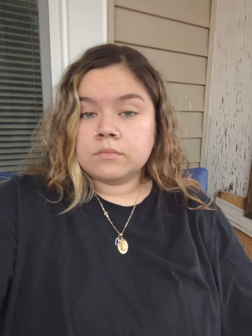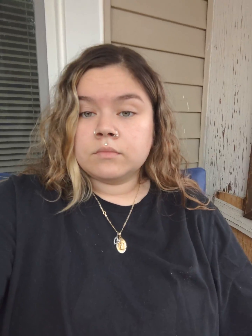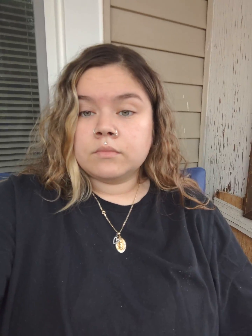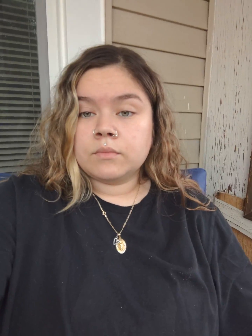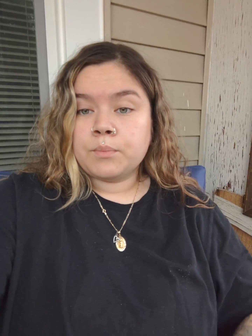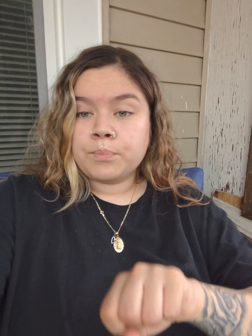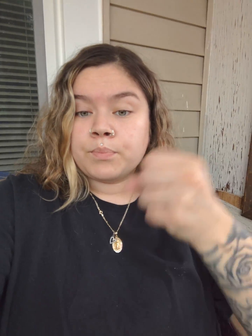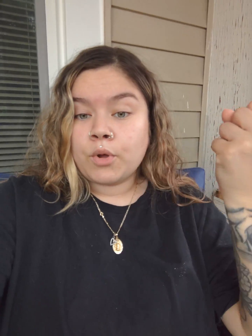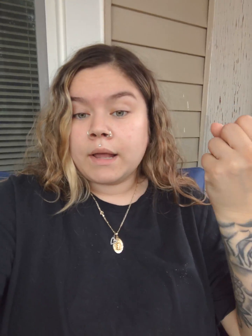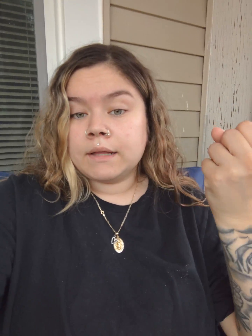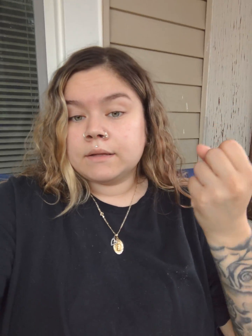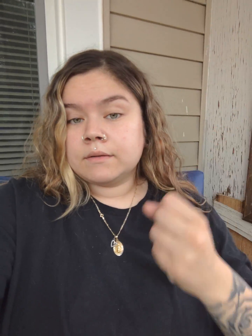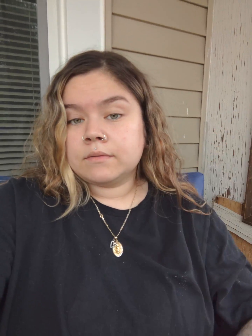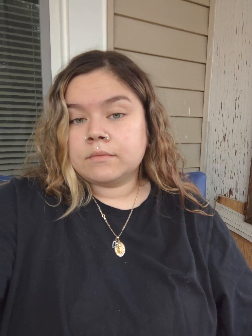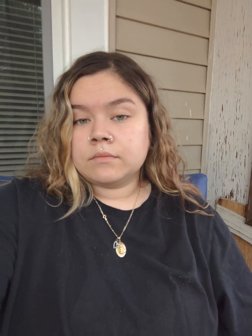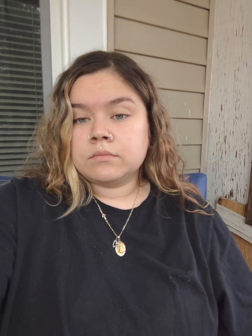break